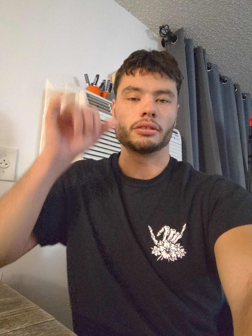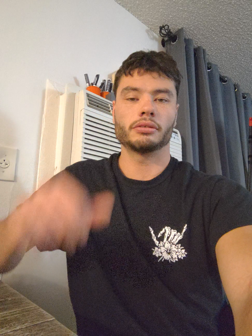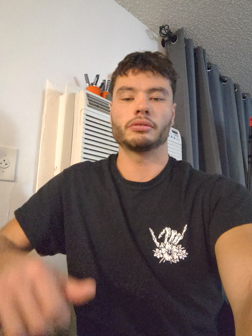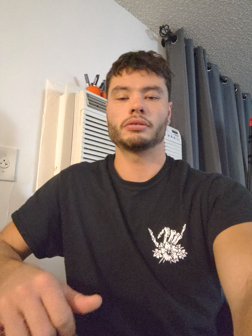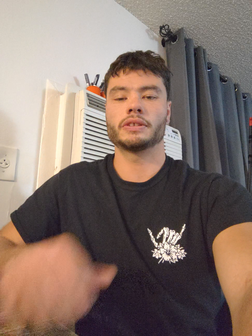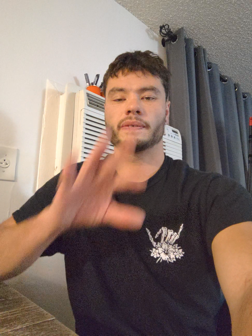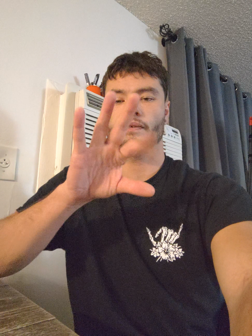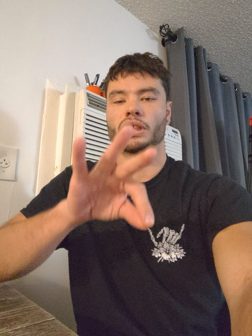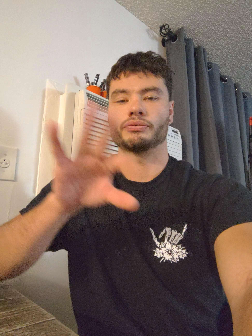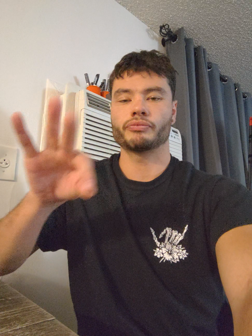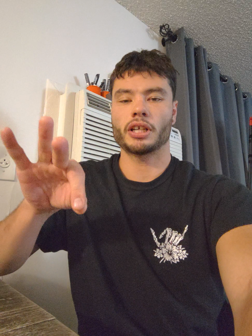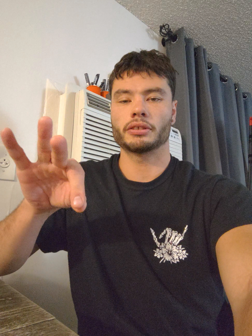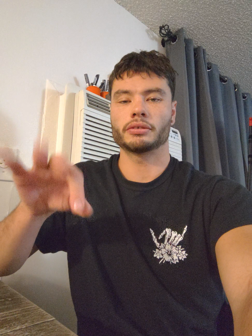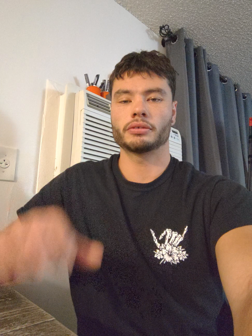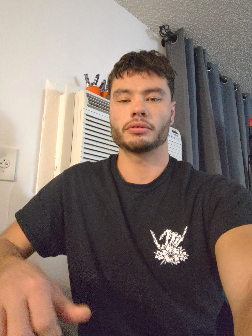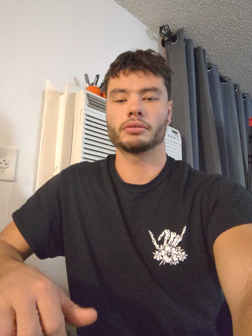french fries